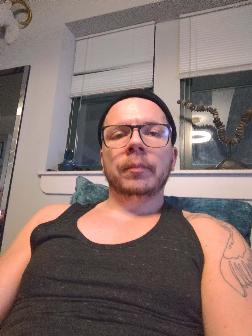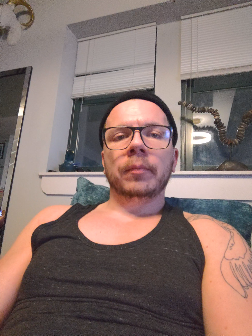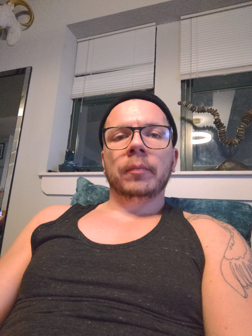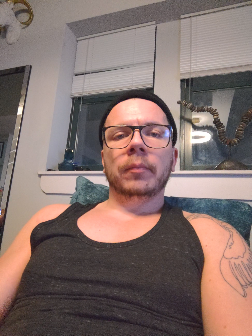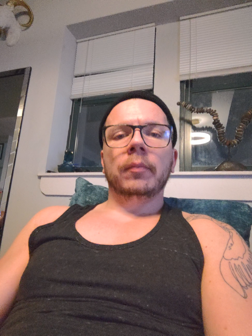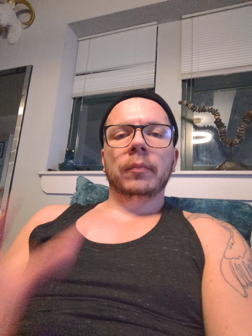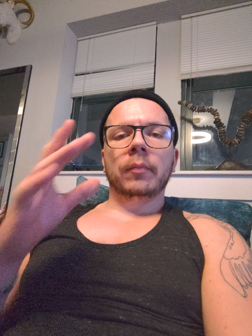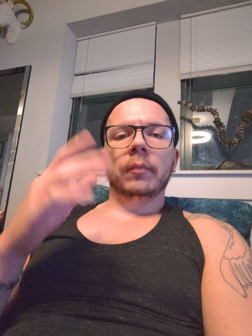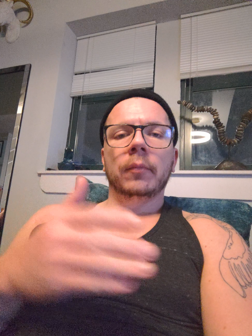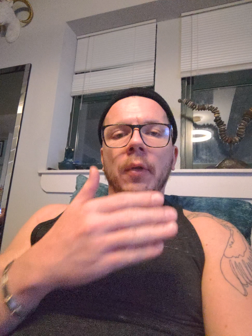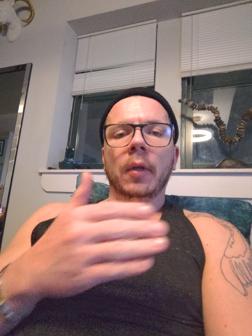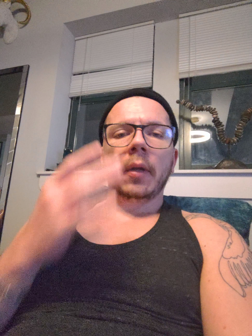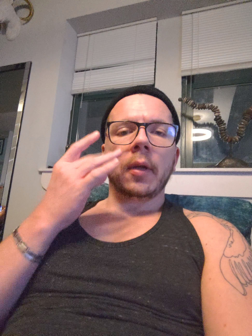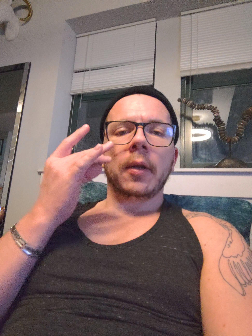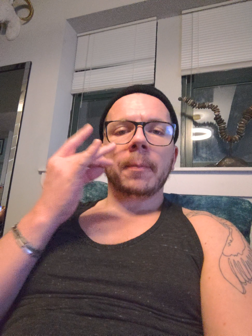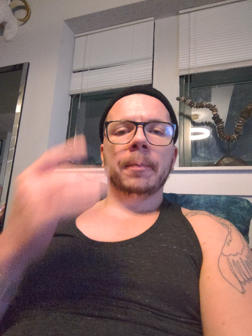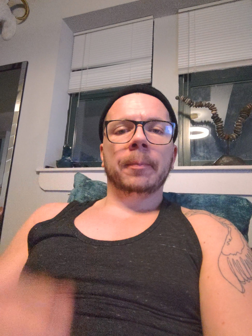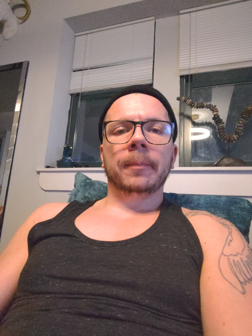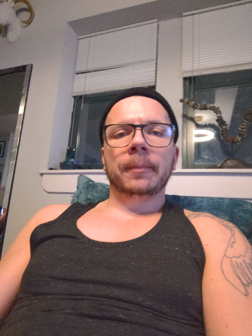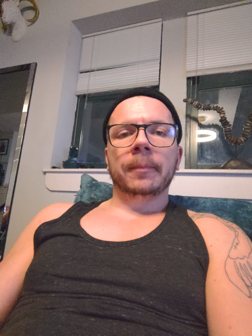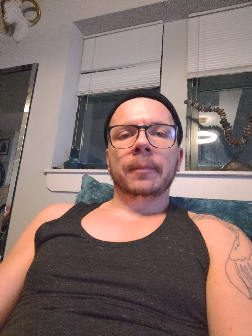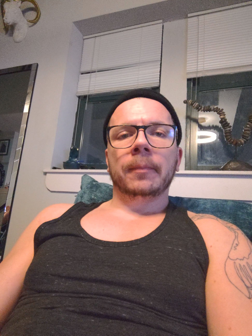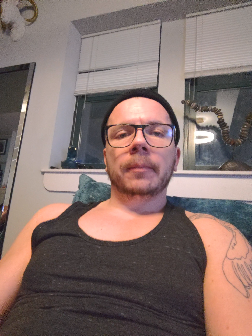kitty